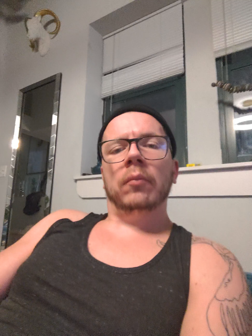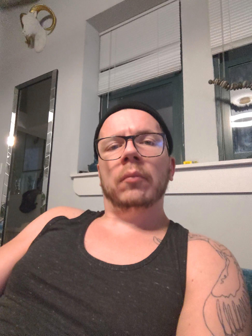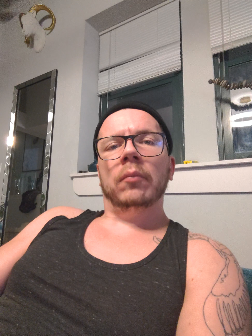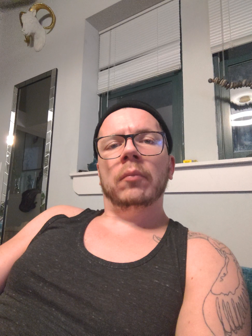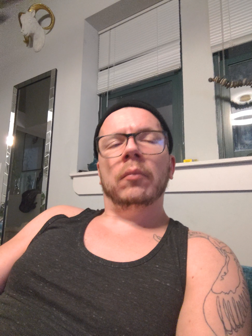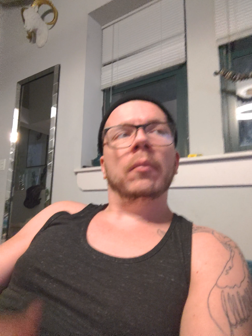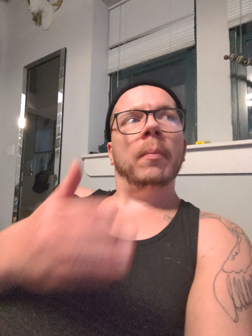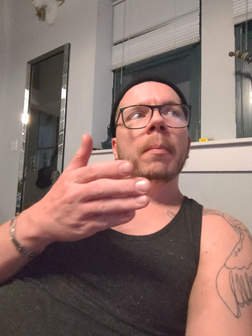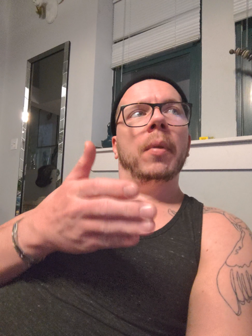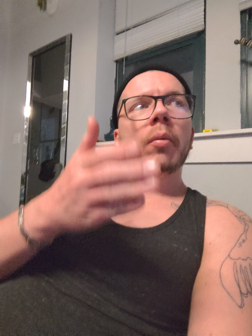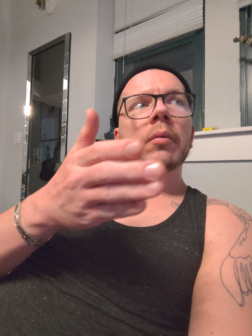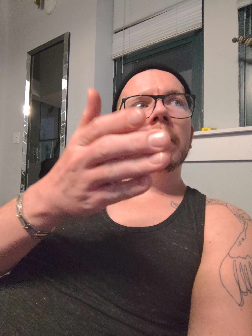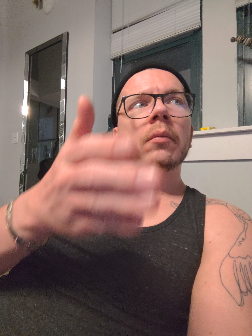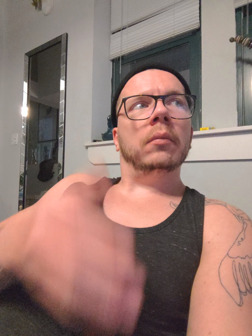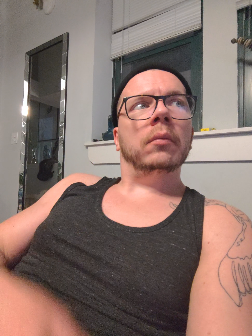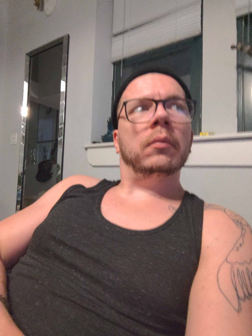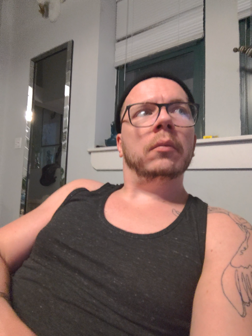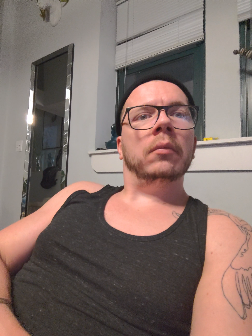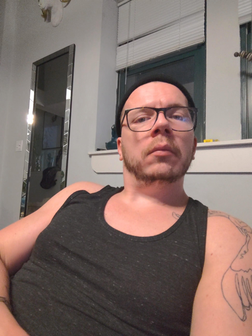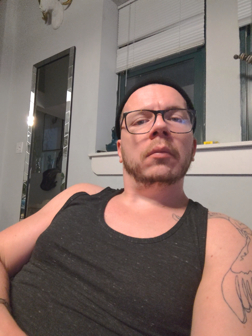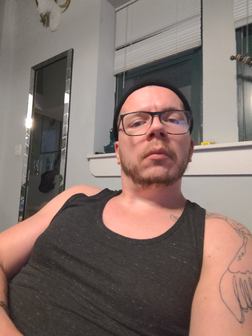boat